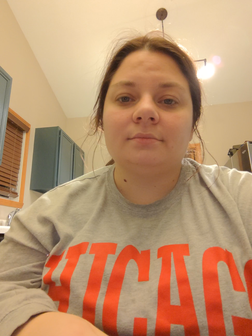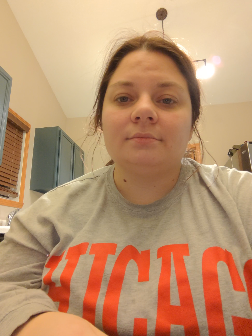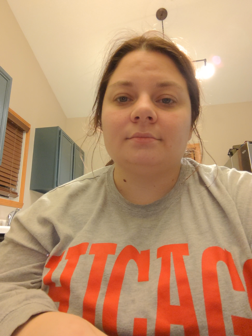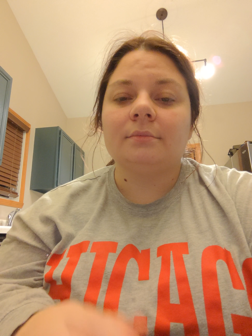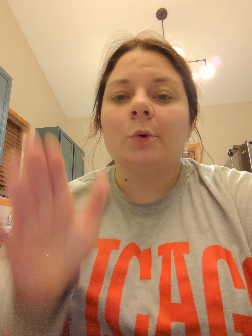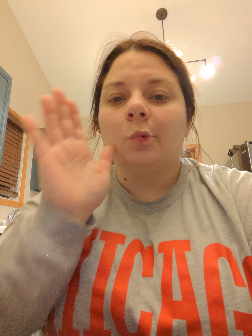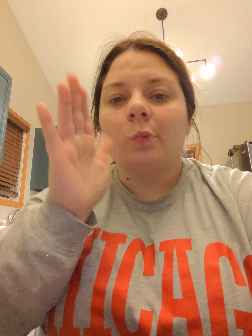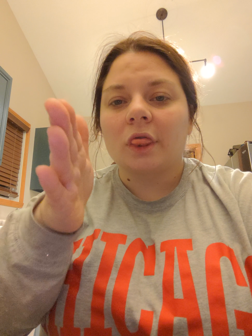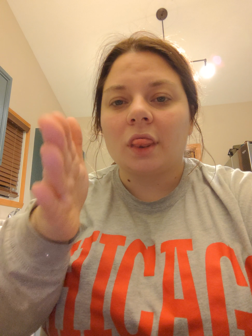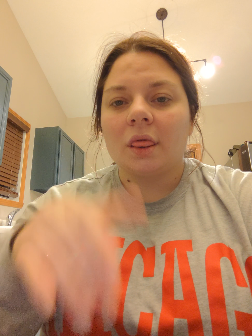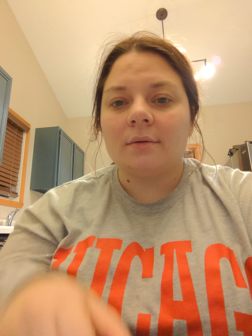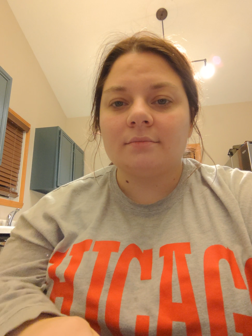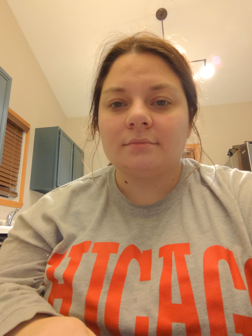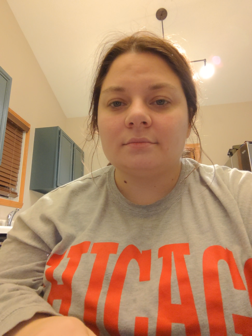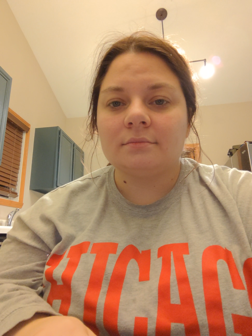will